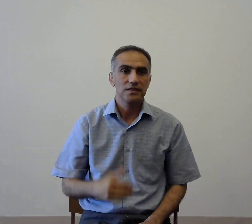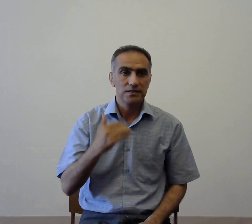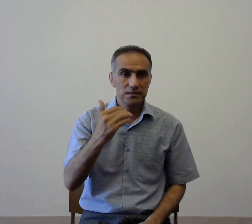siz